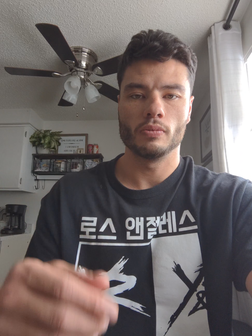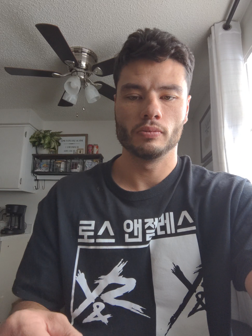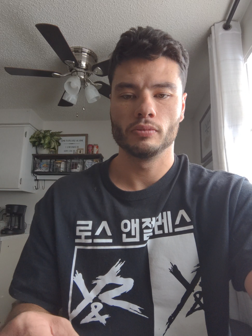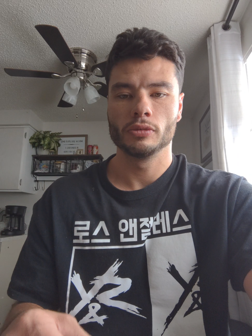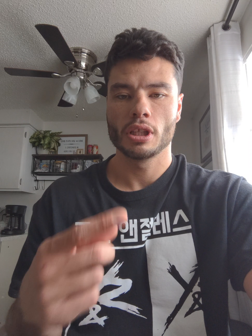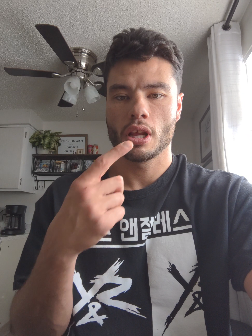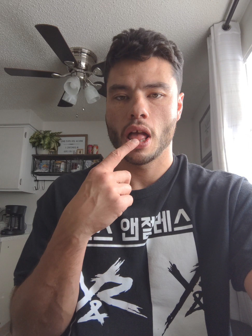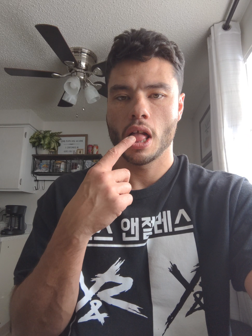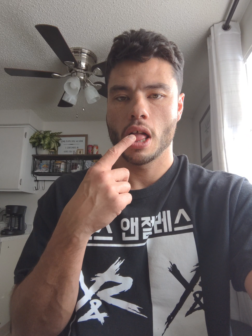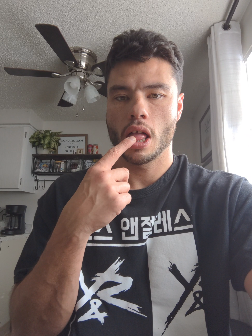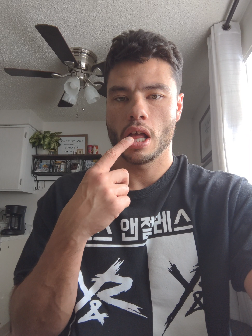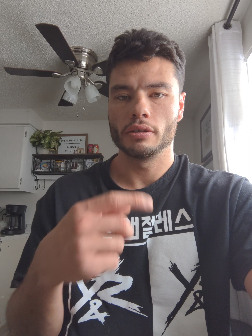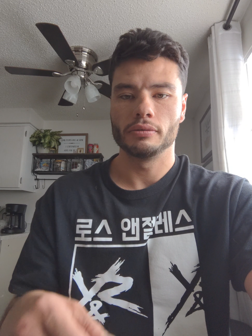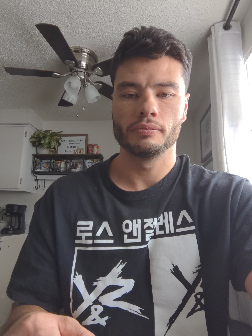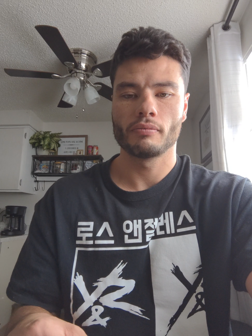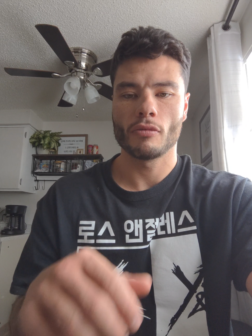tongue